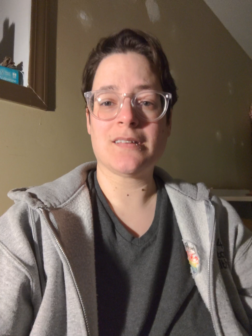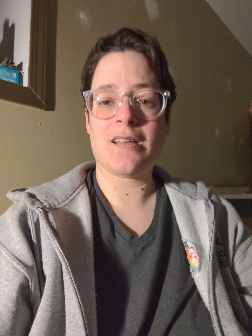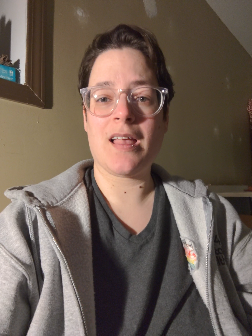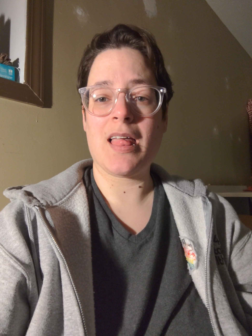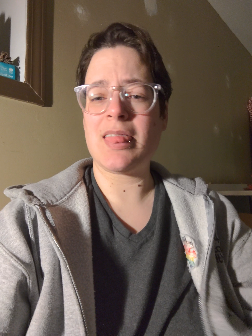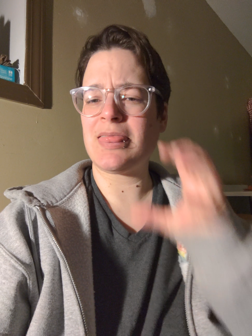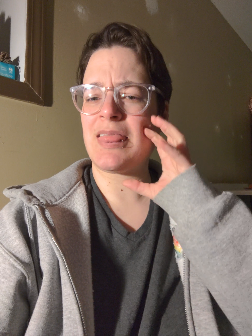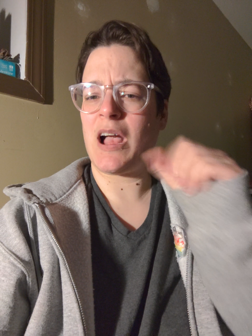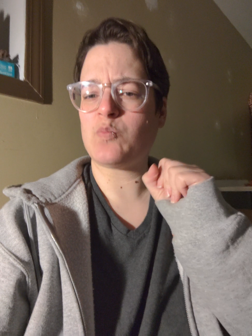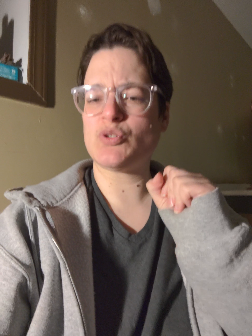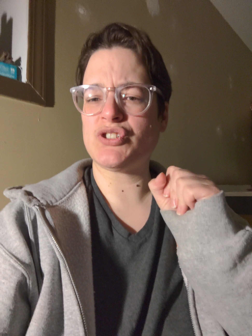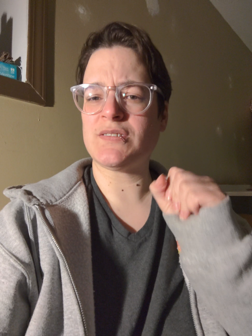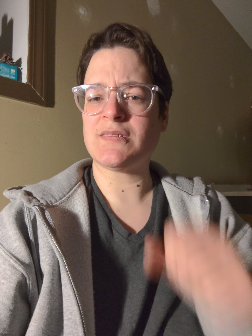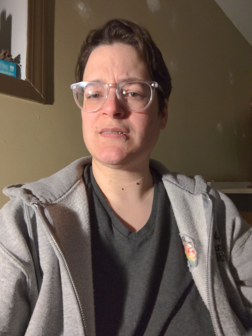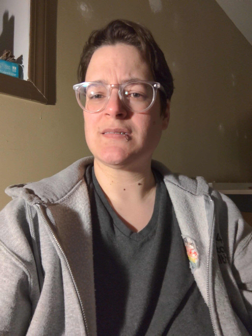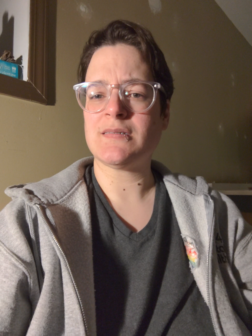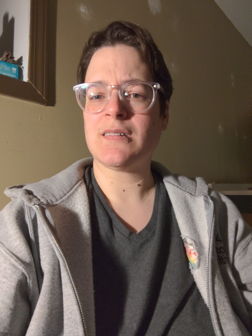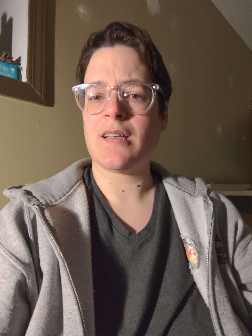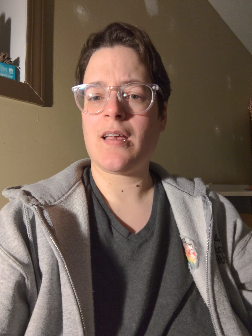loud